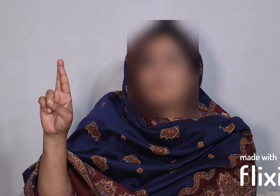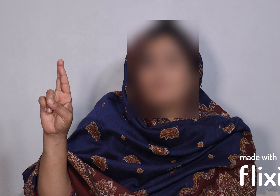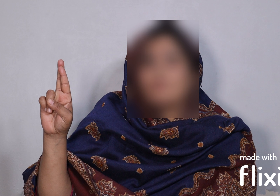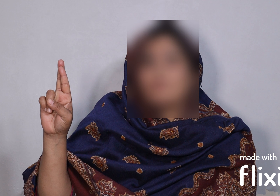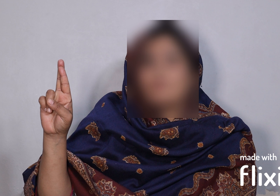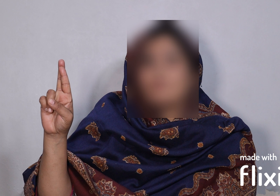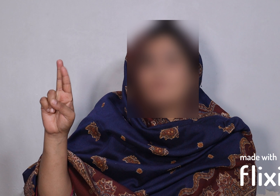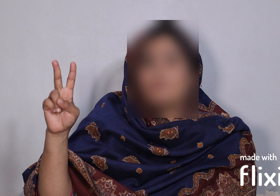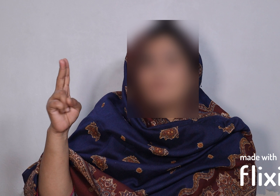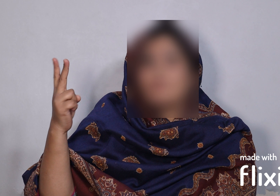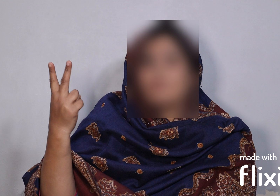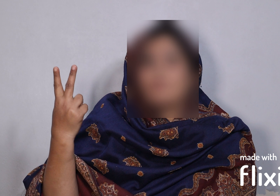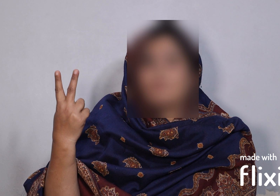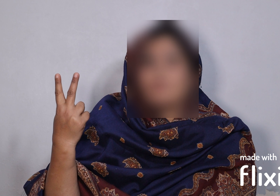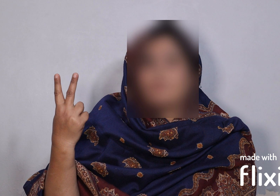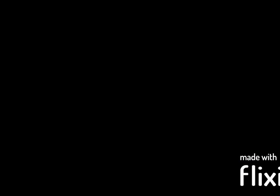ڑ